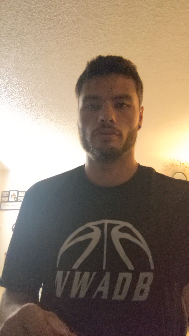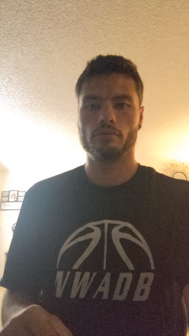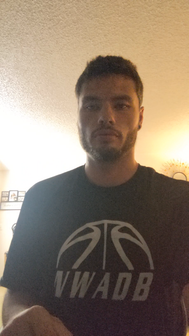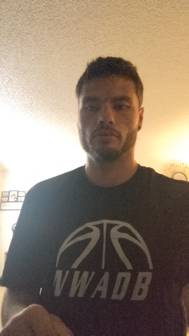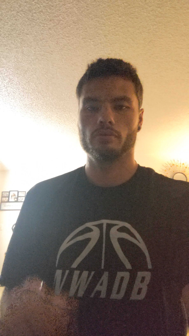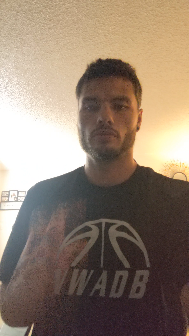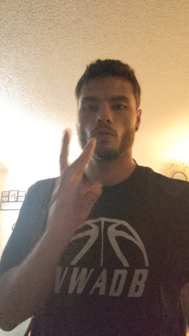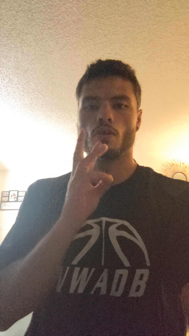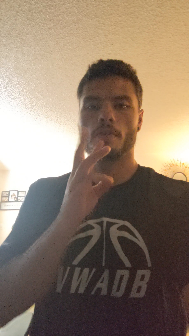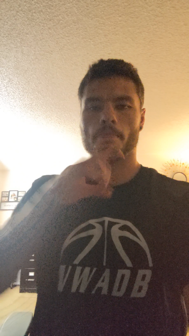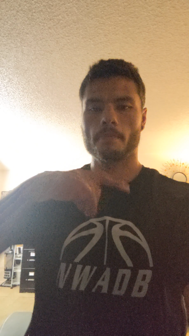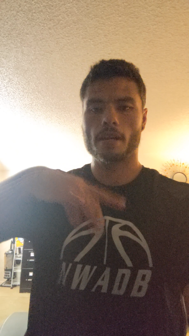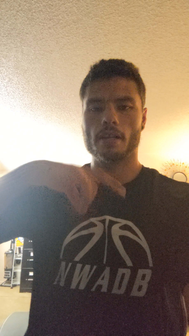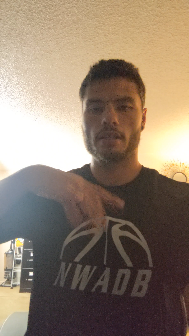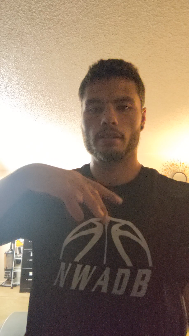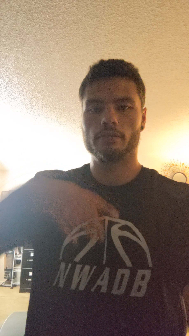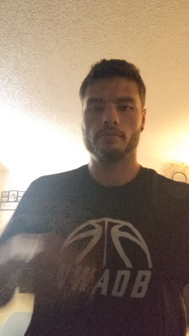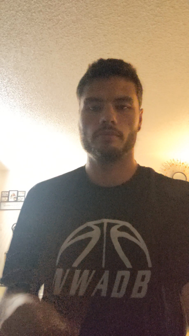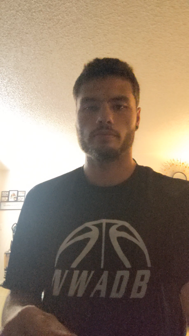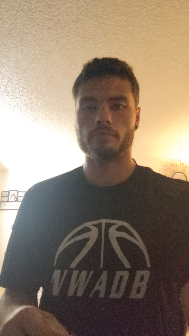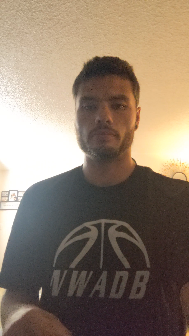melon